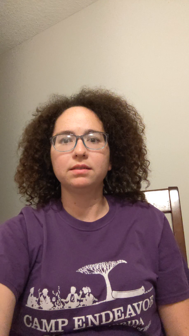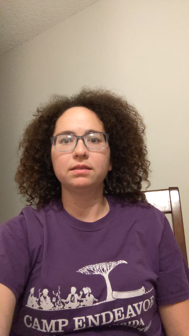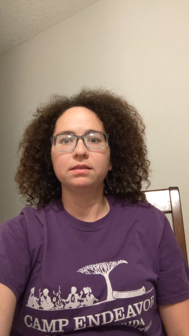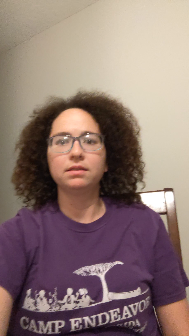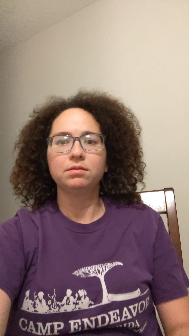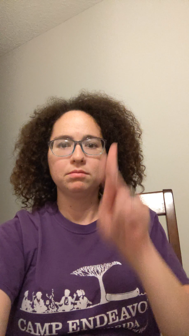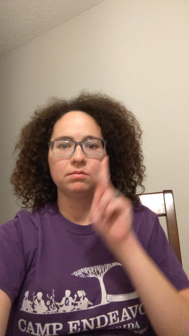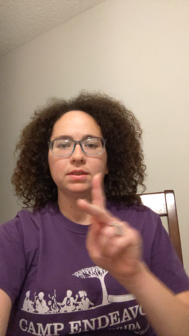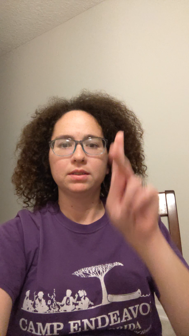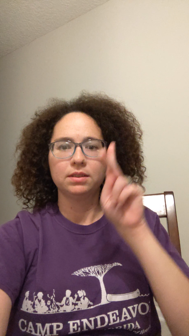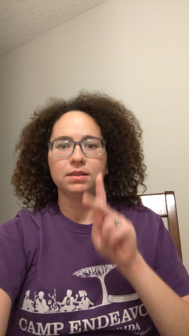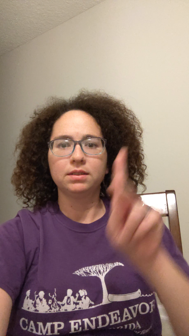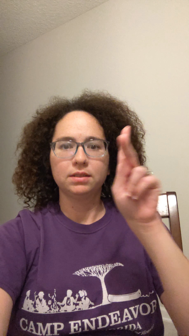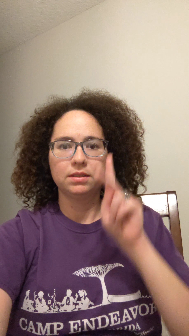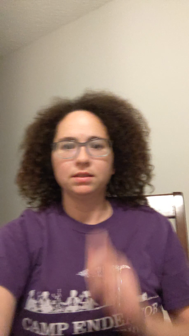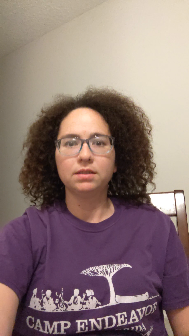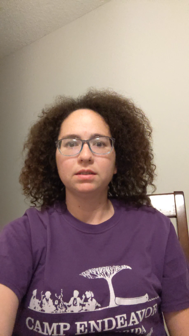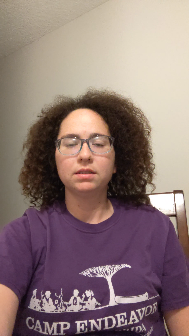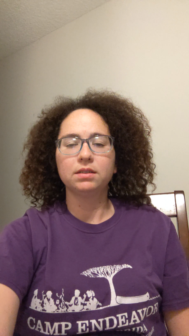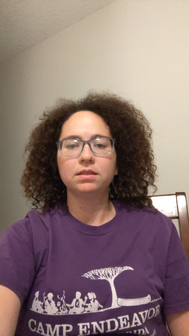people